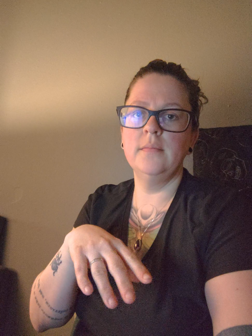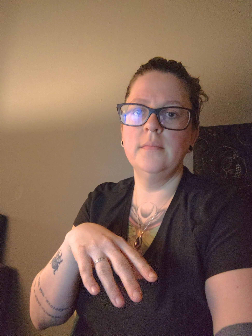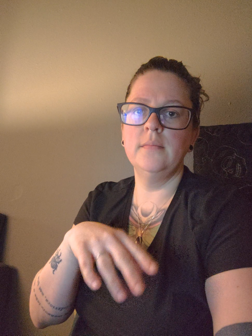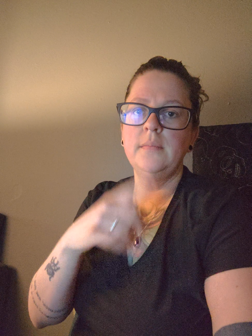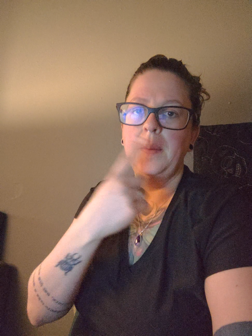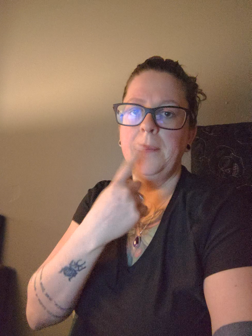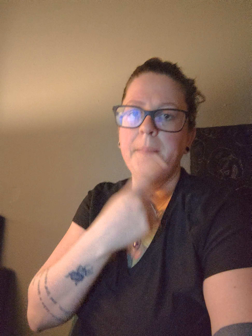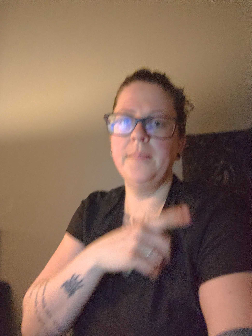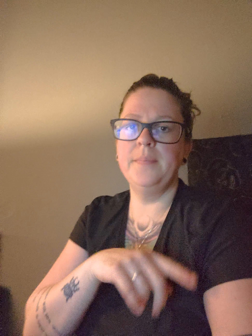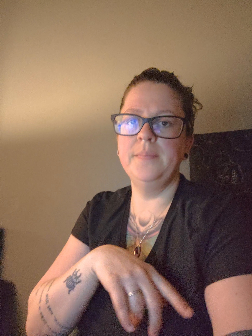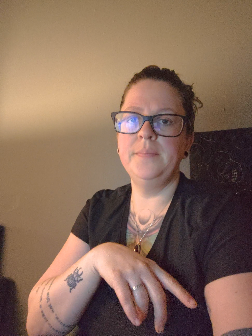lips